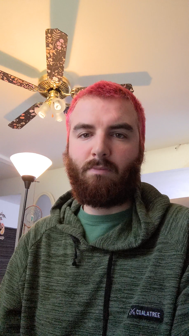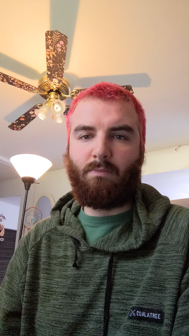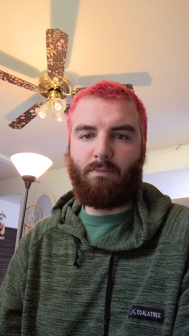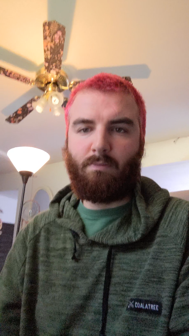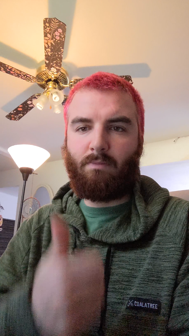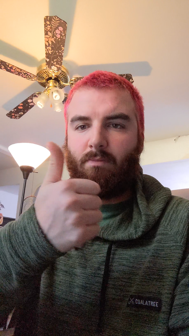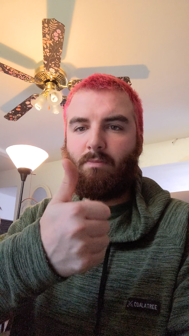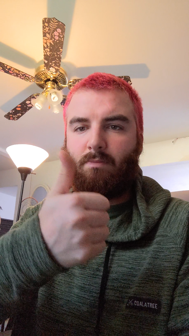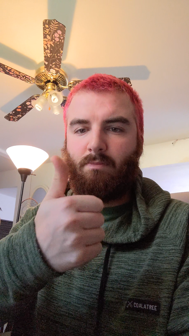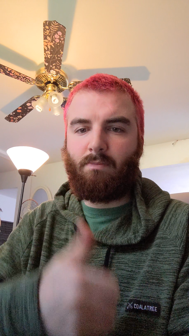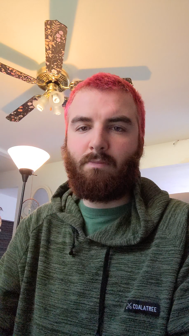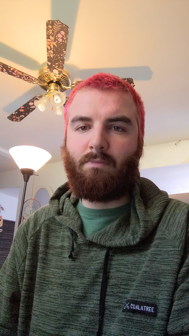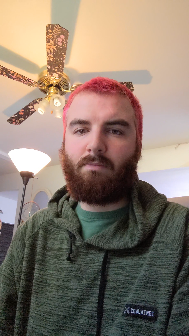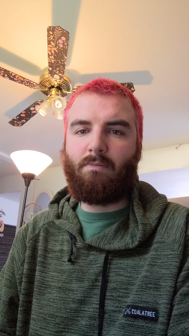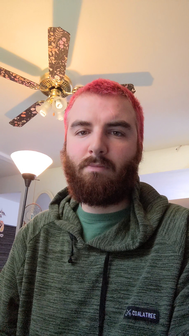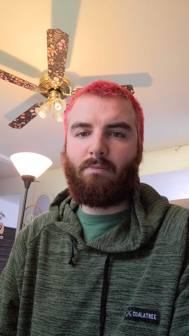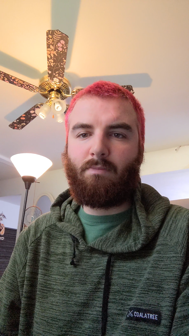help